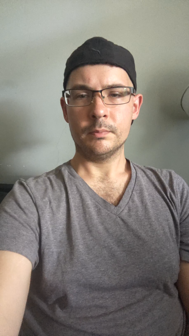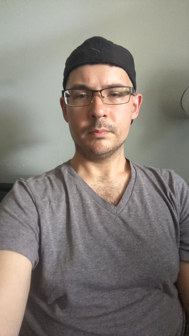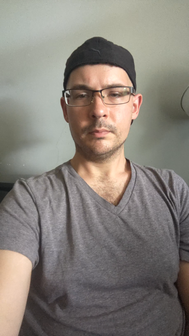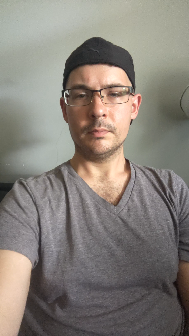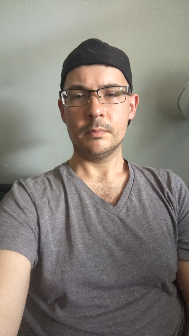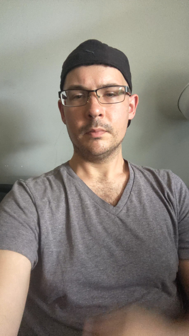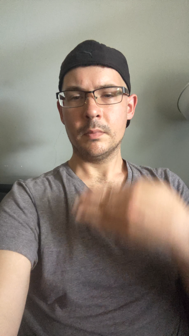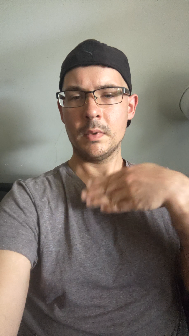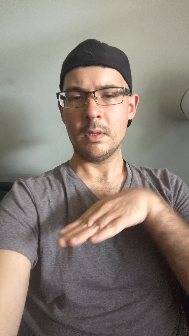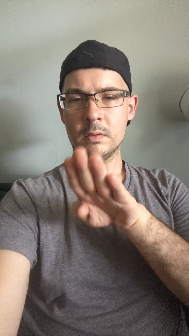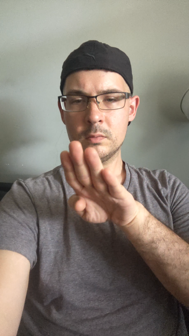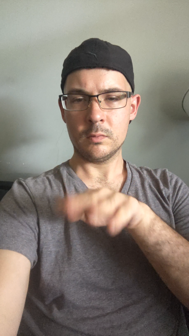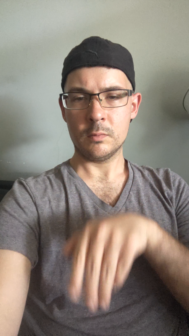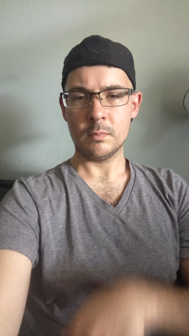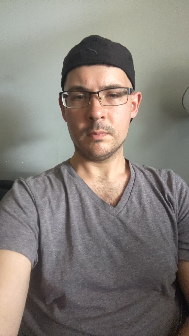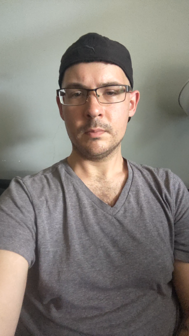enter